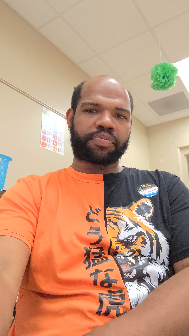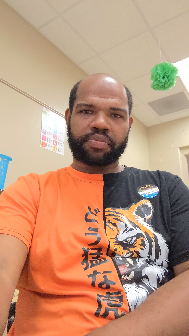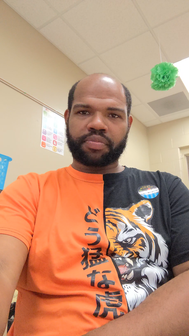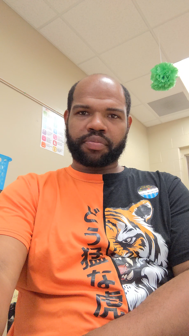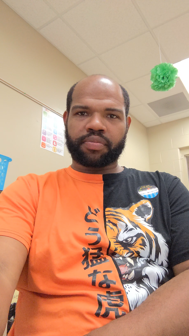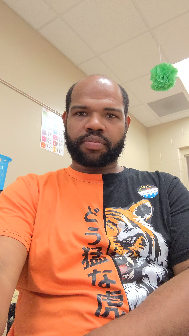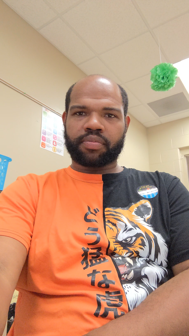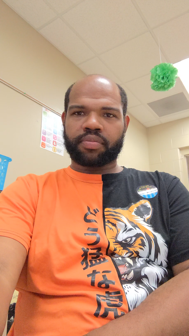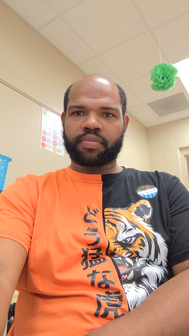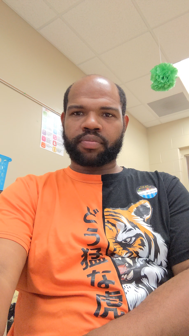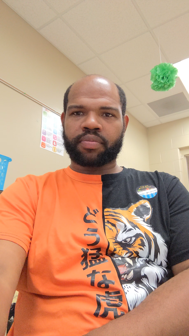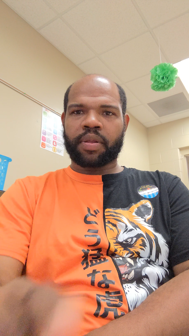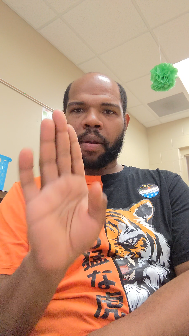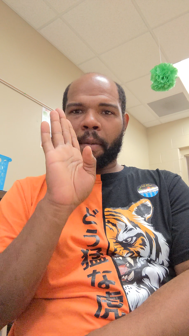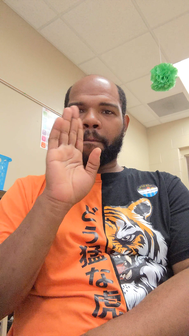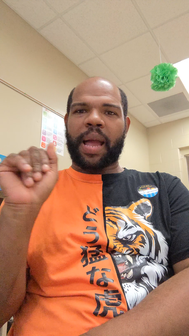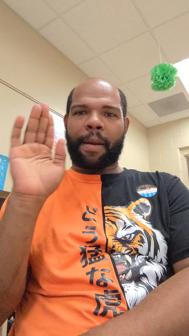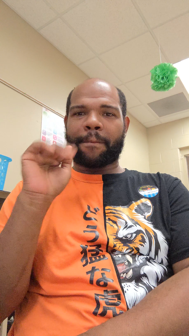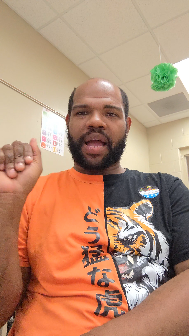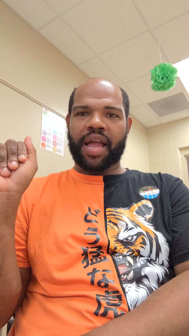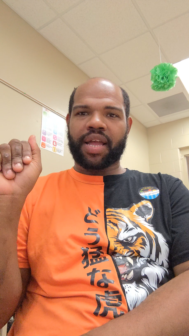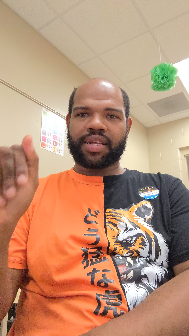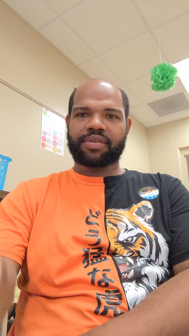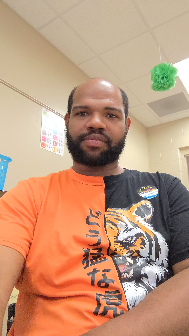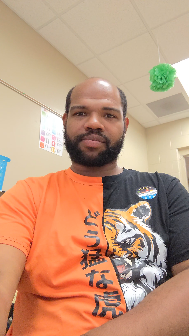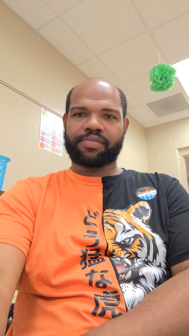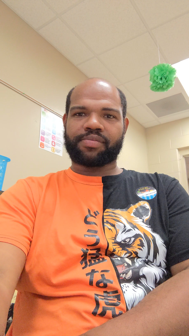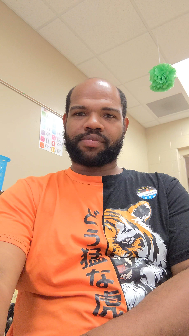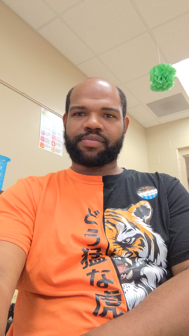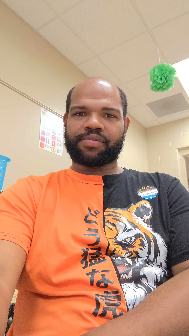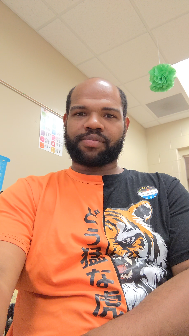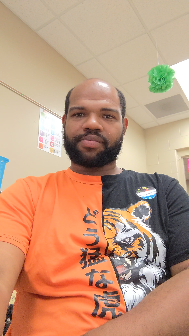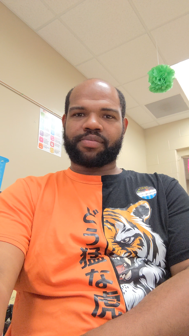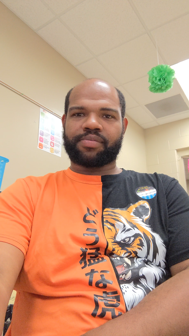baa baa